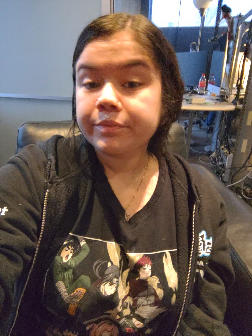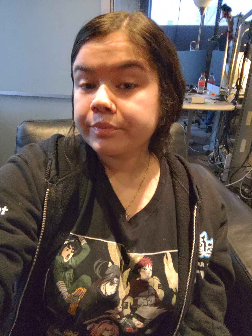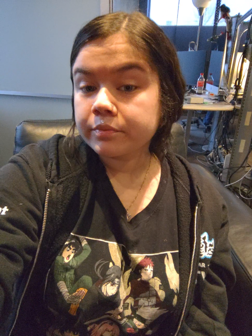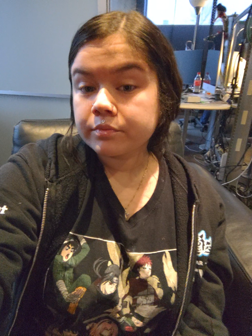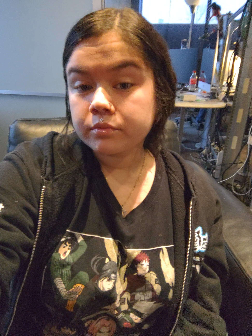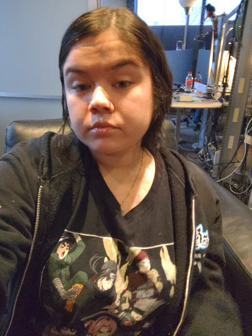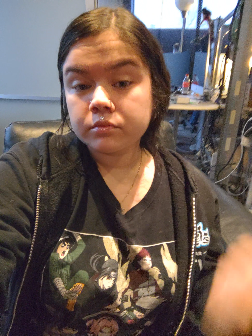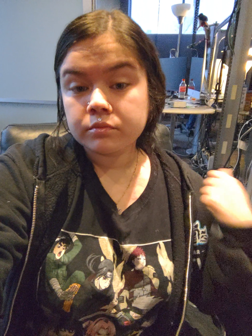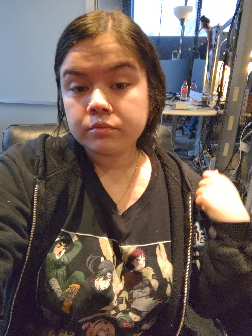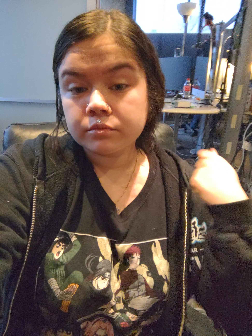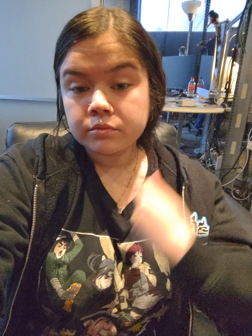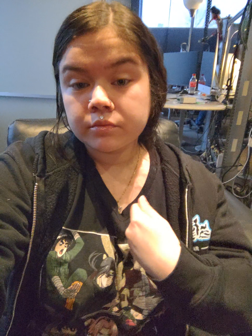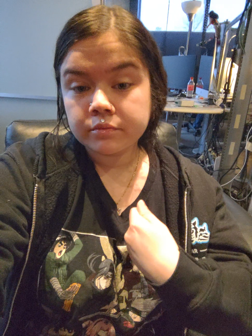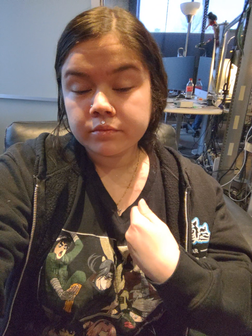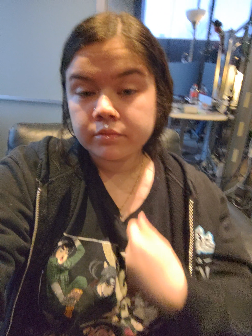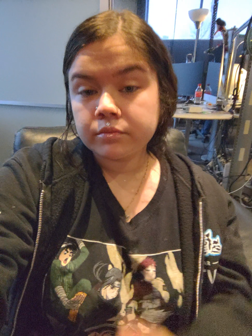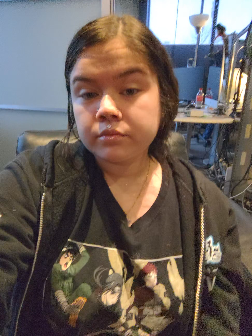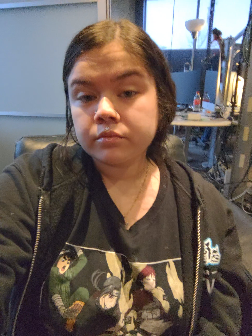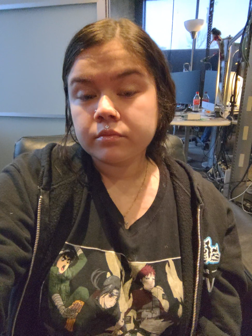jacket